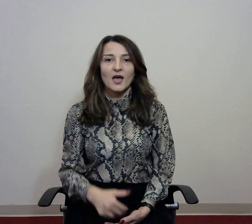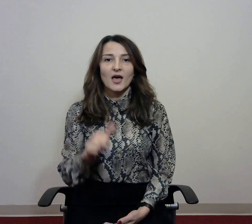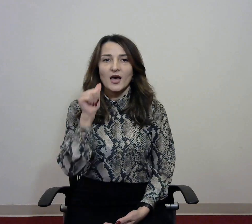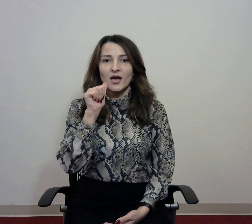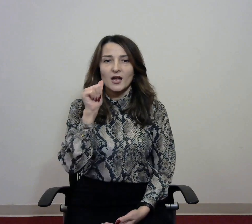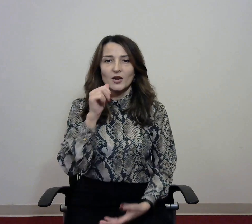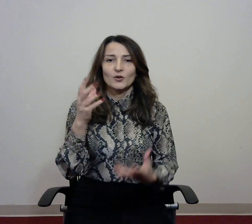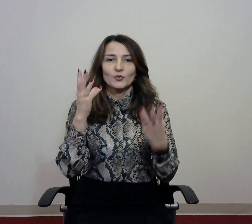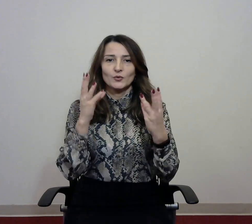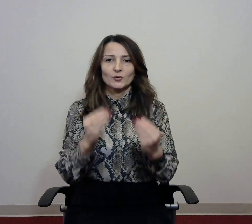hər gün